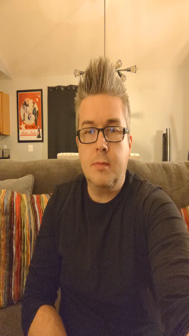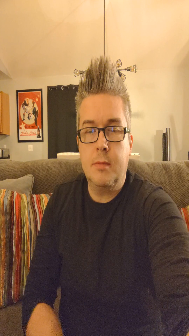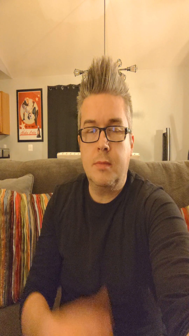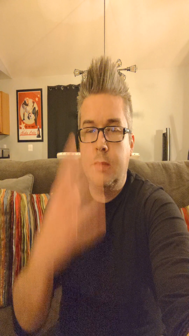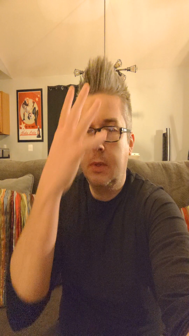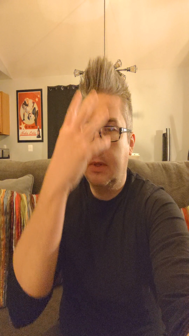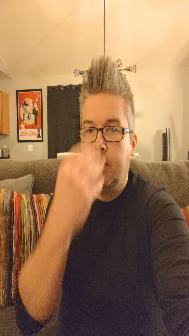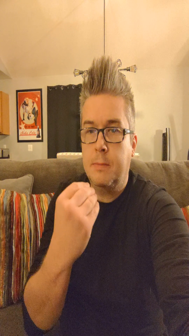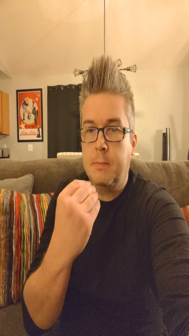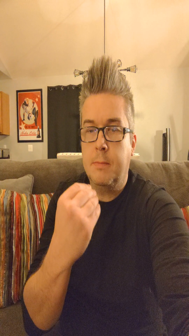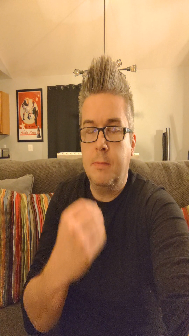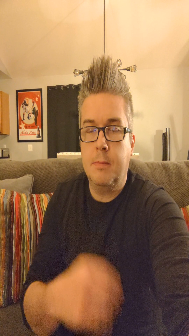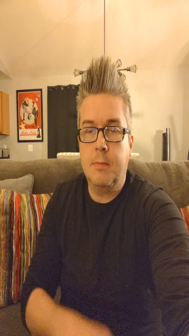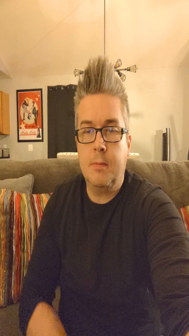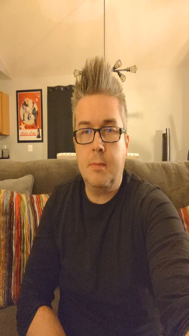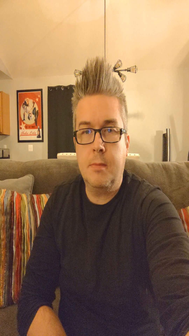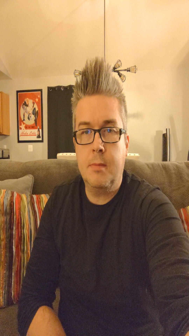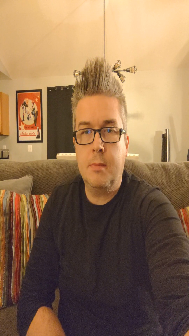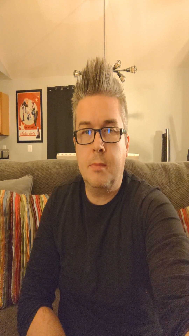sleep